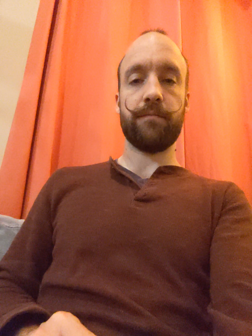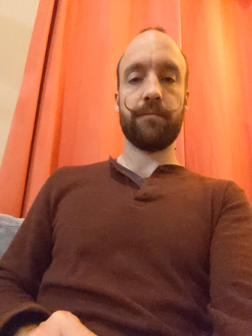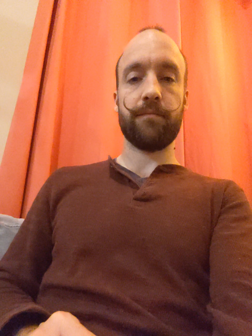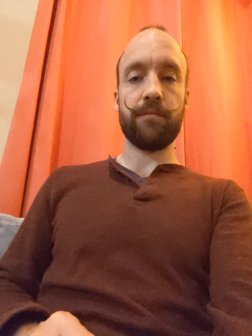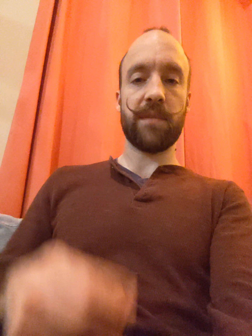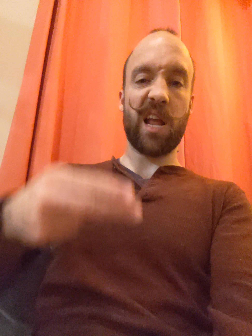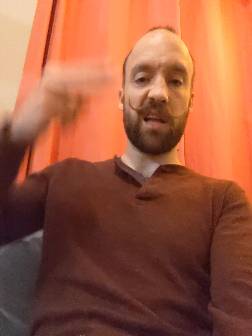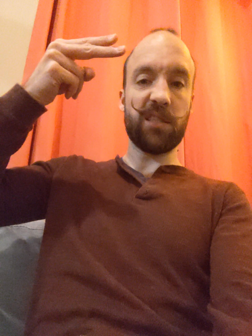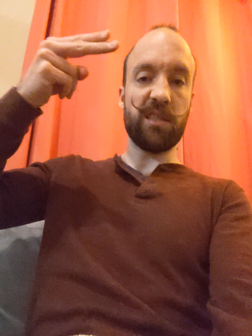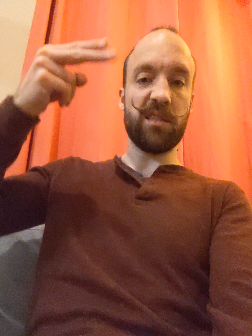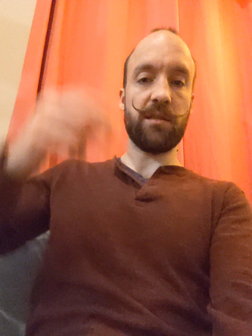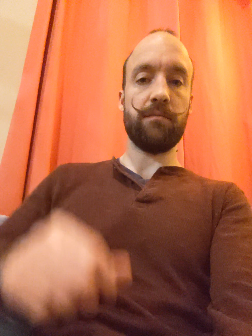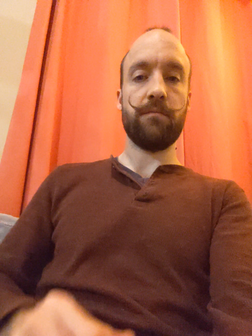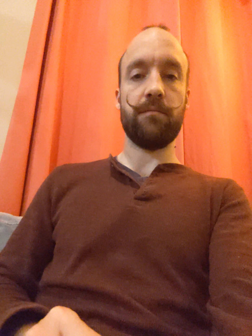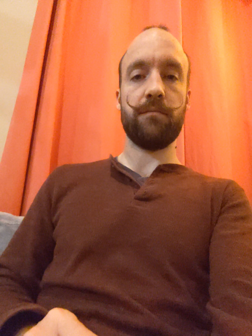high